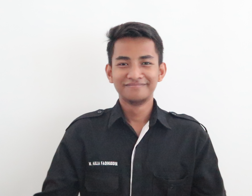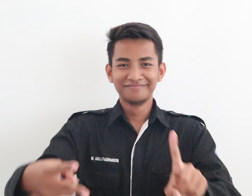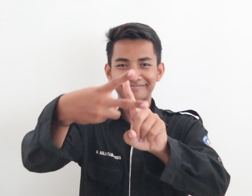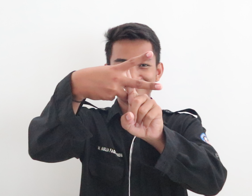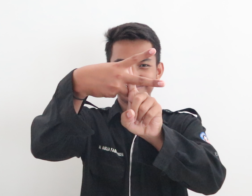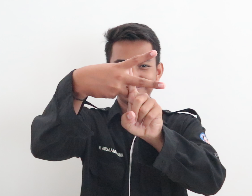F